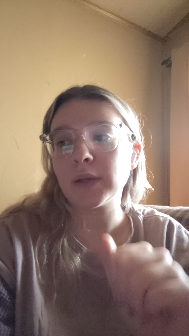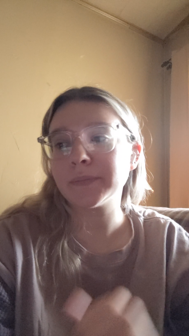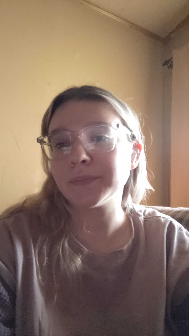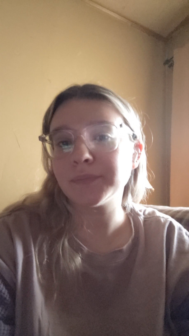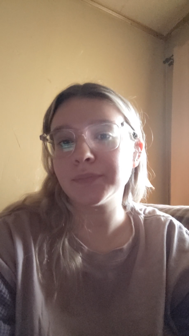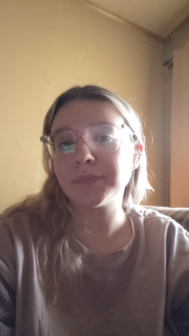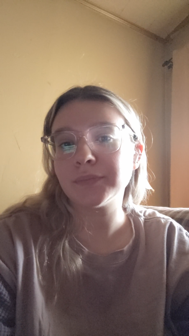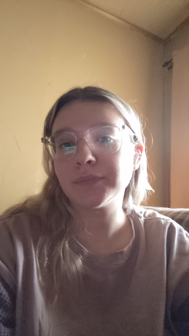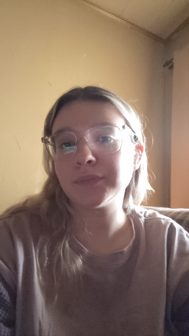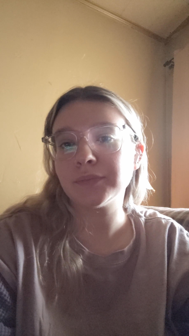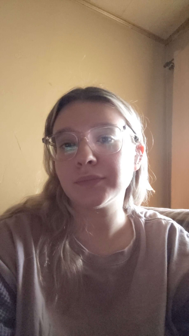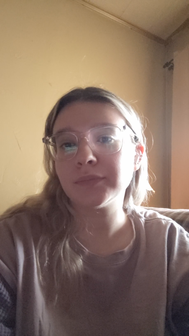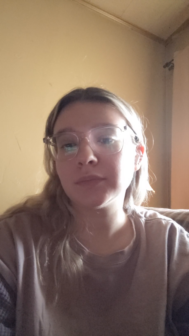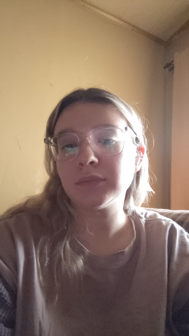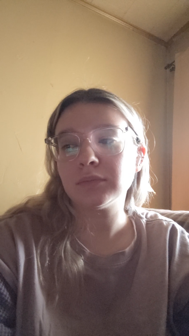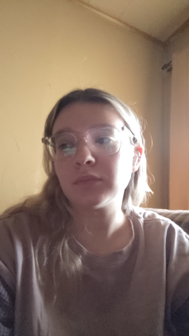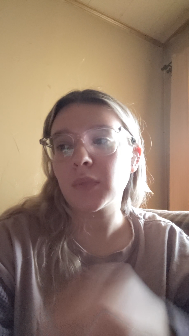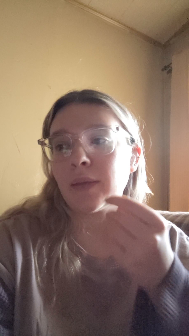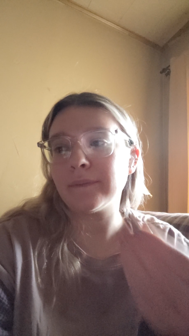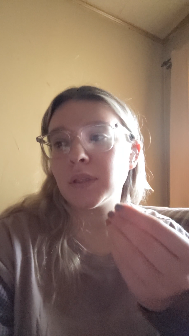feed